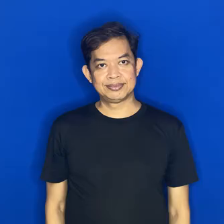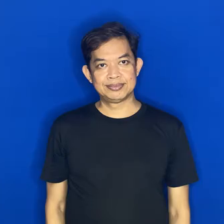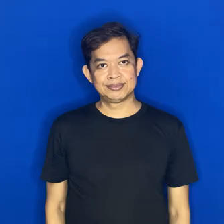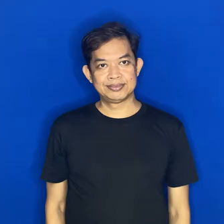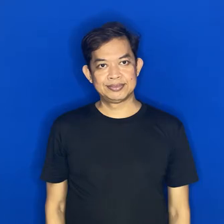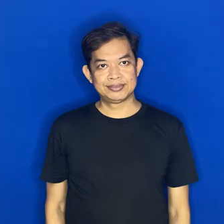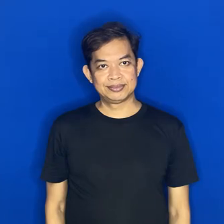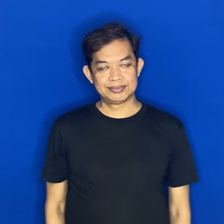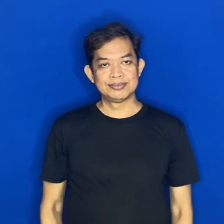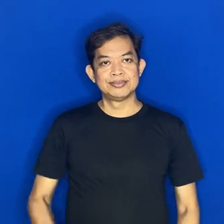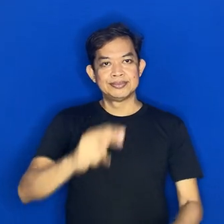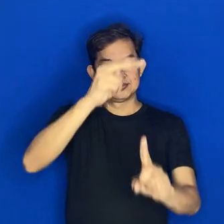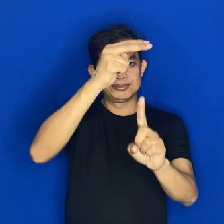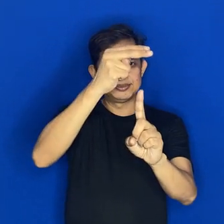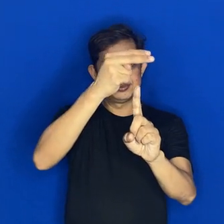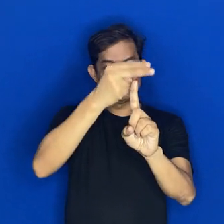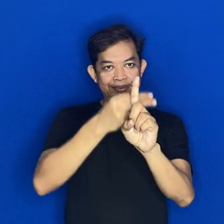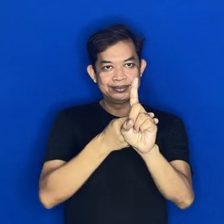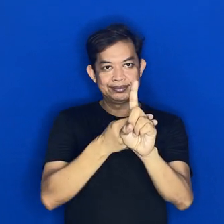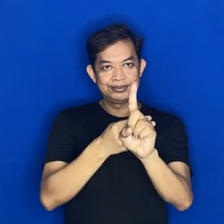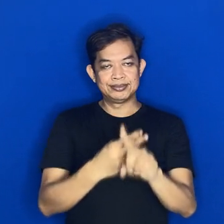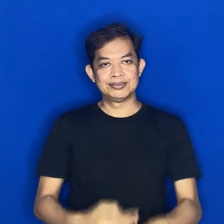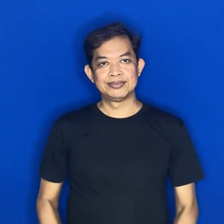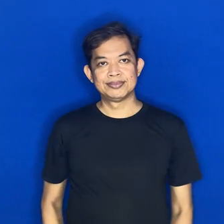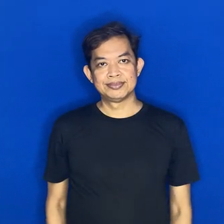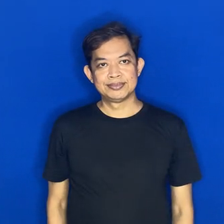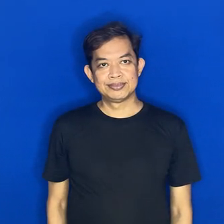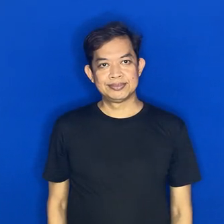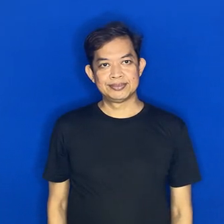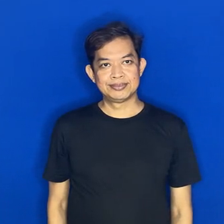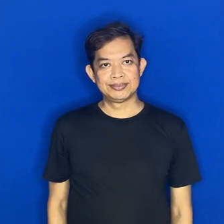november